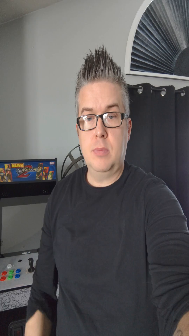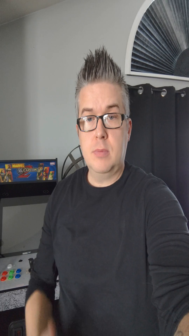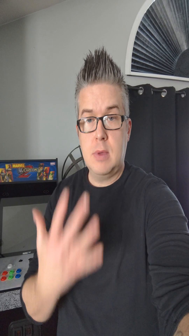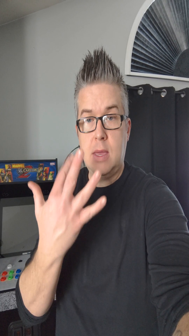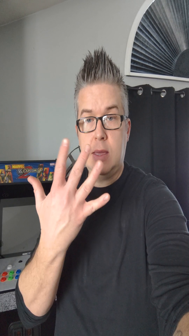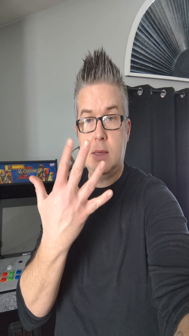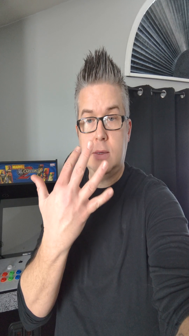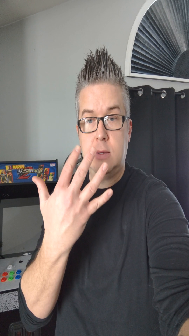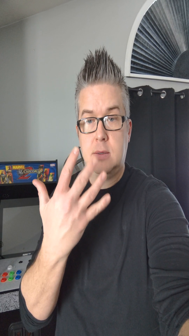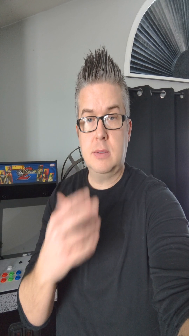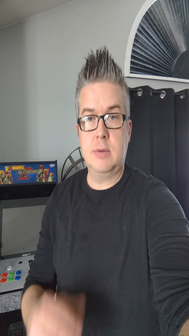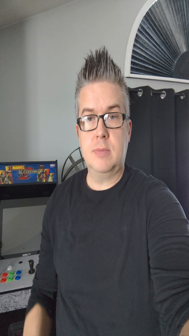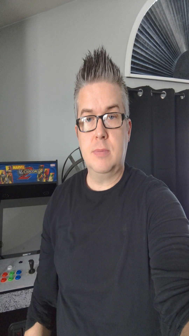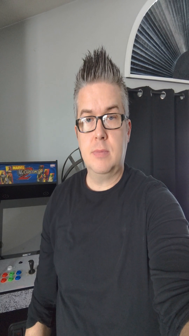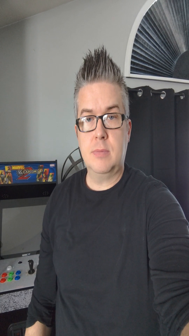finger